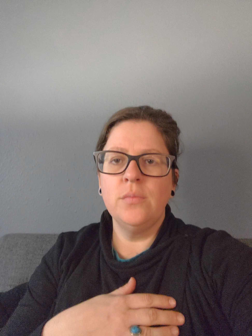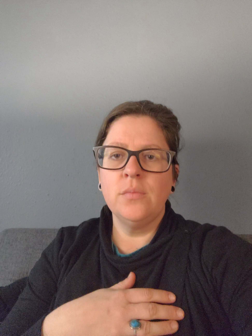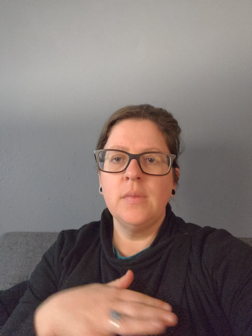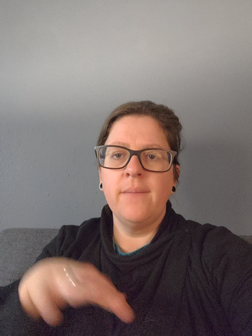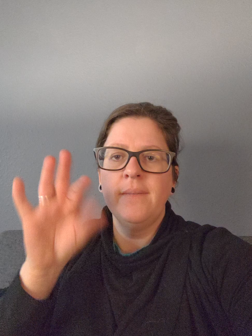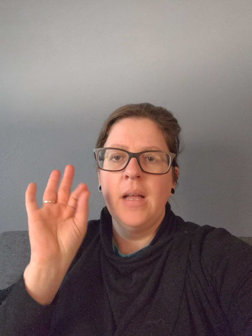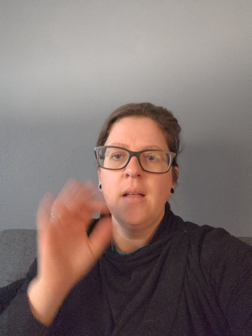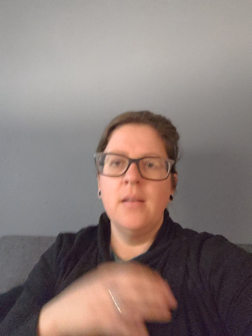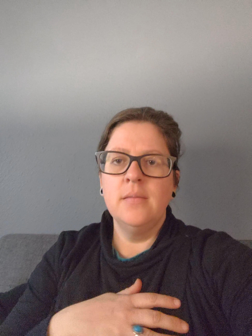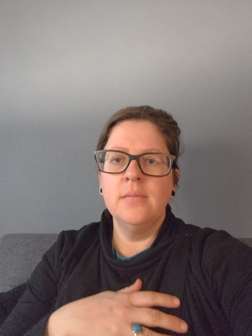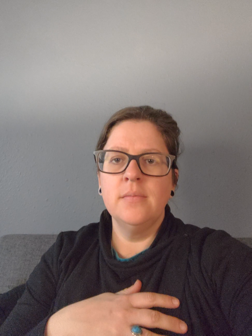find